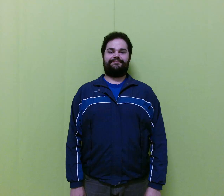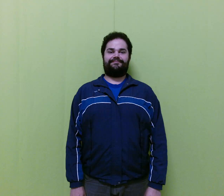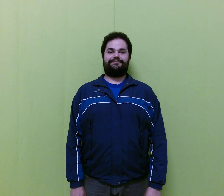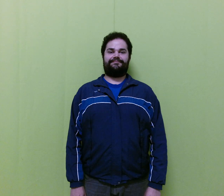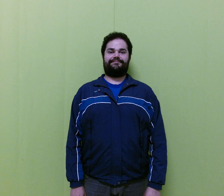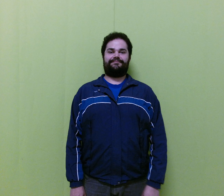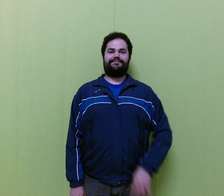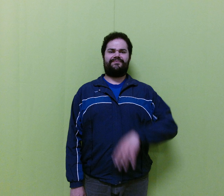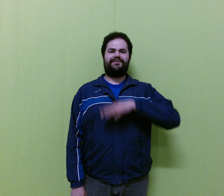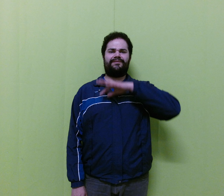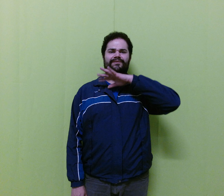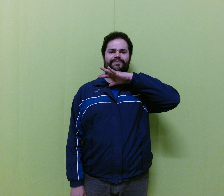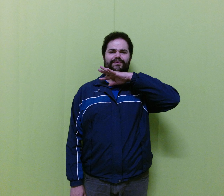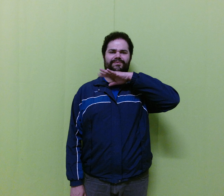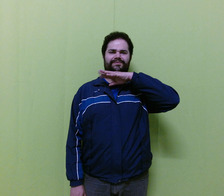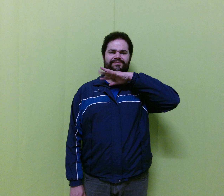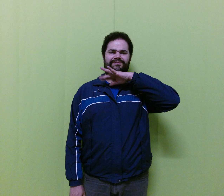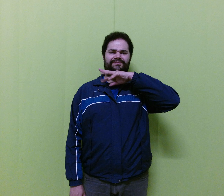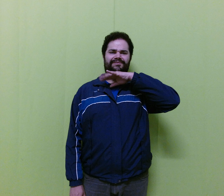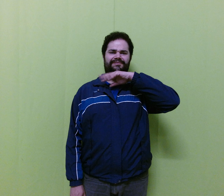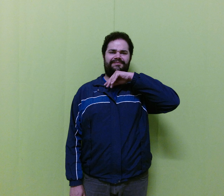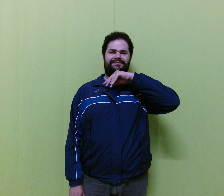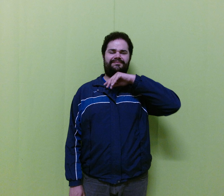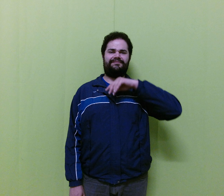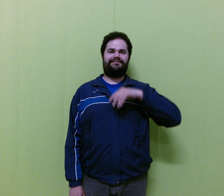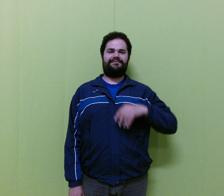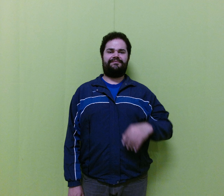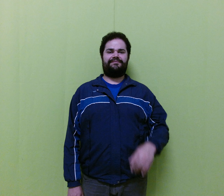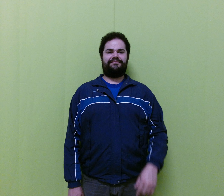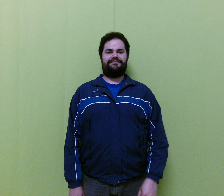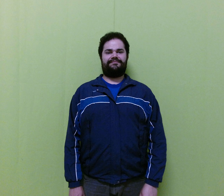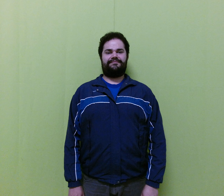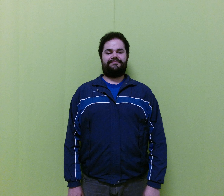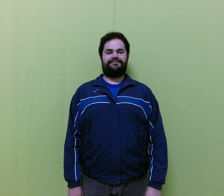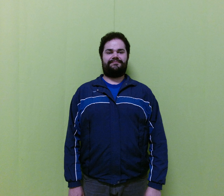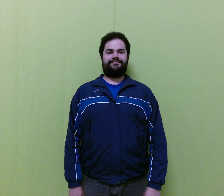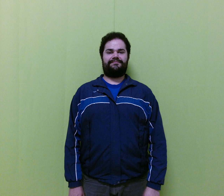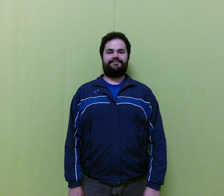ruim